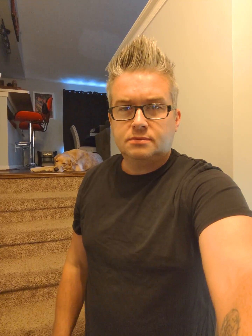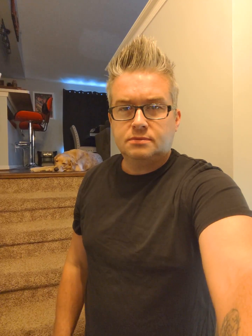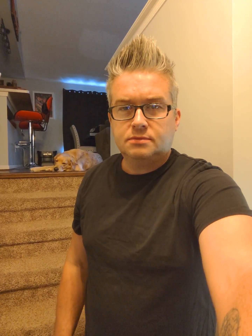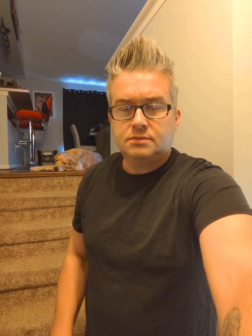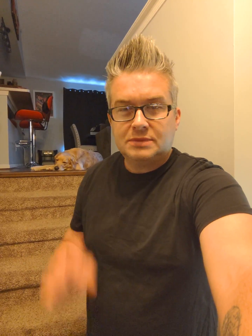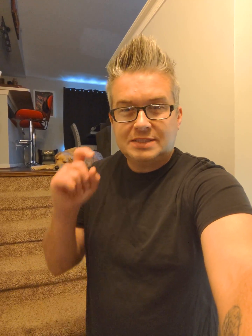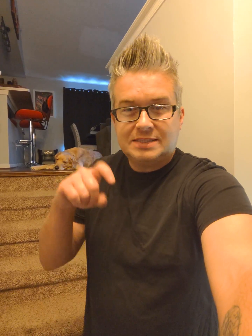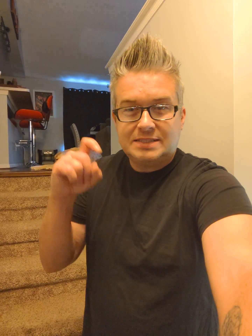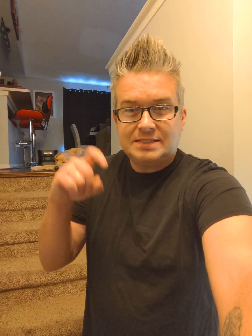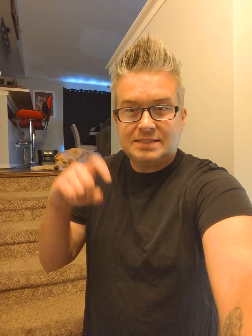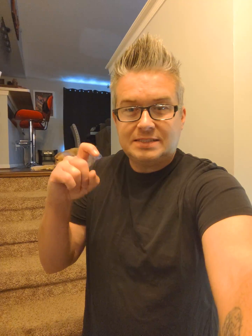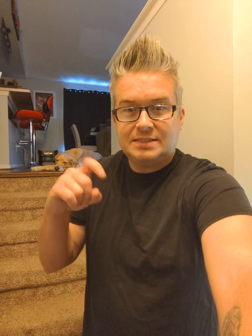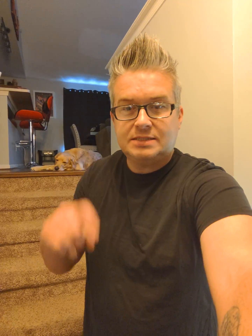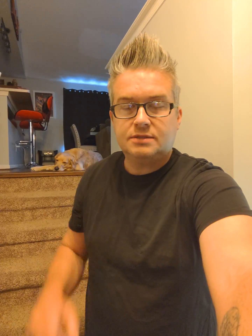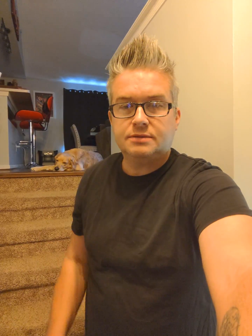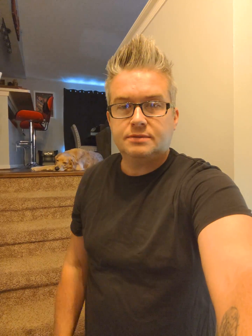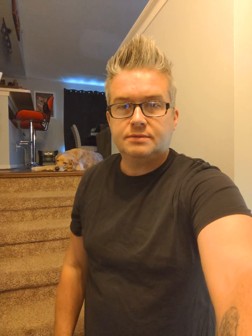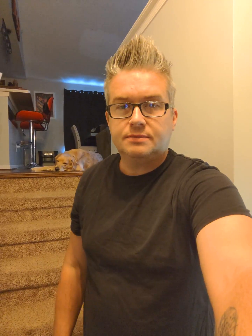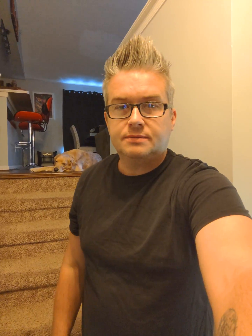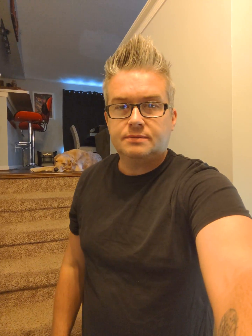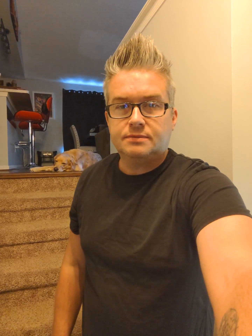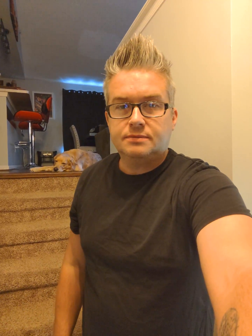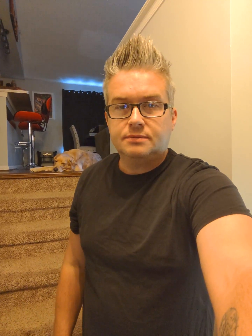need